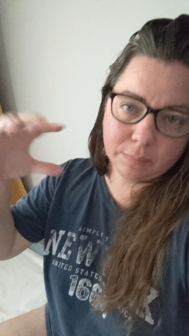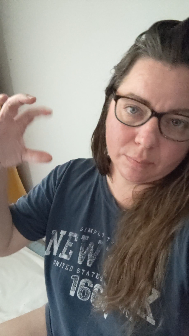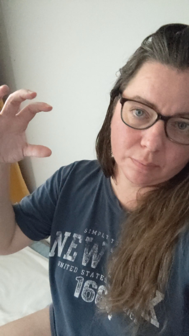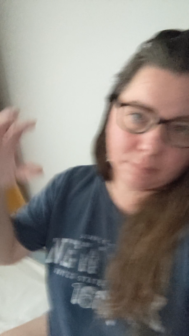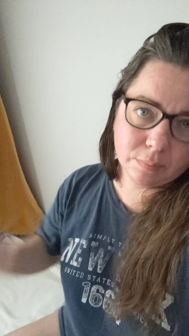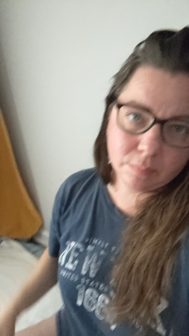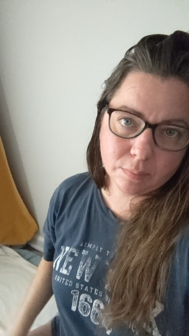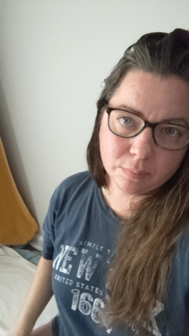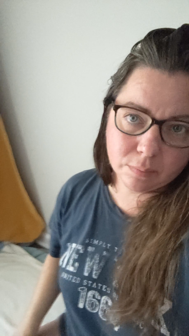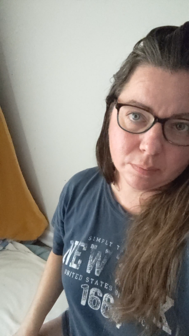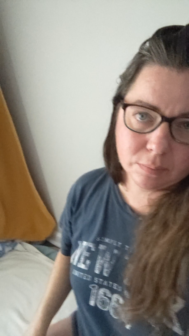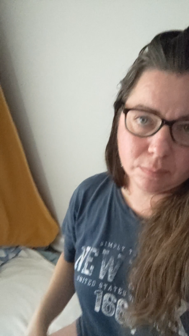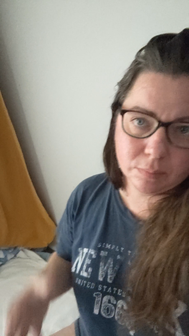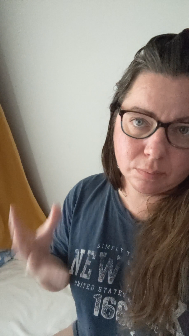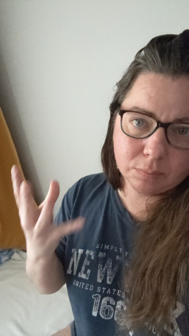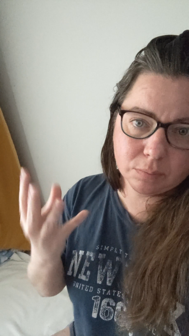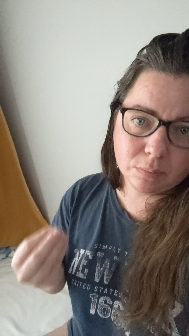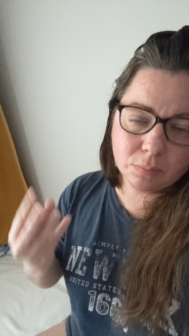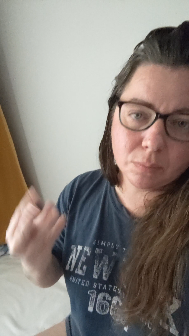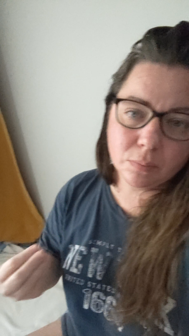gentle